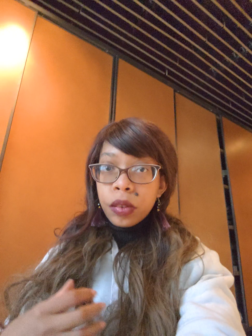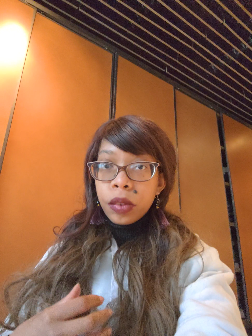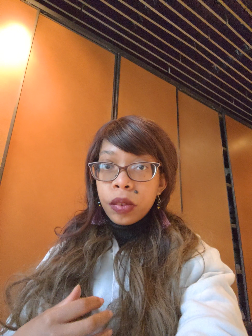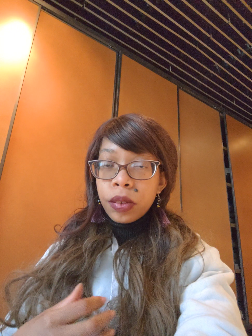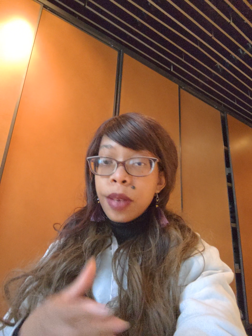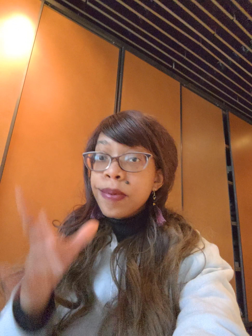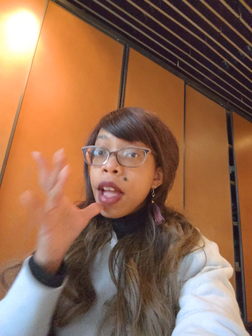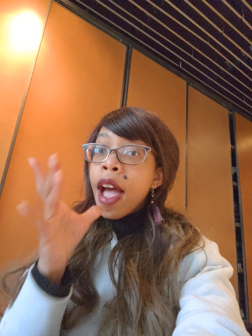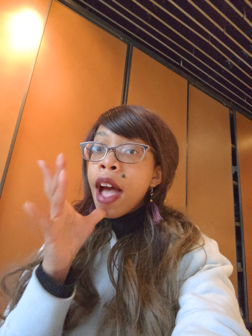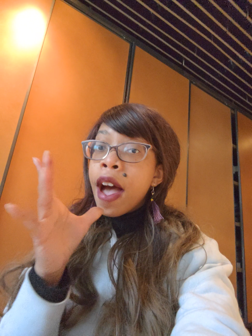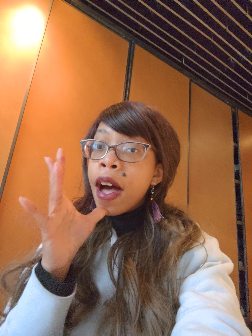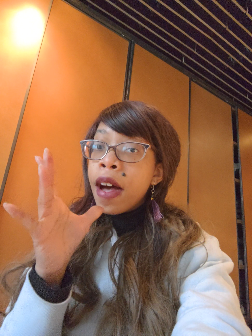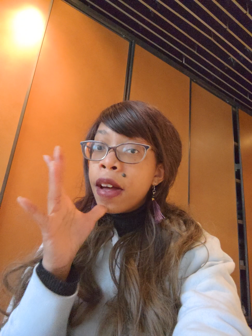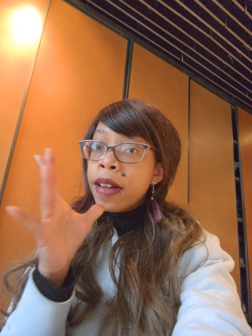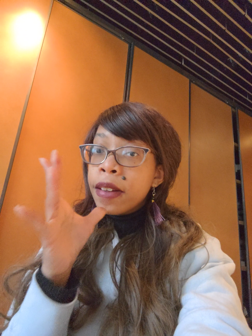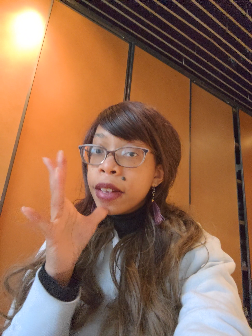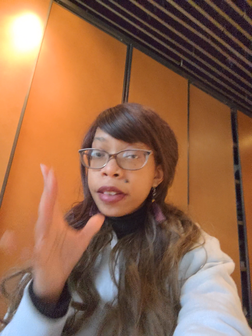mom